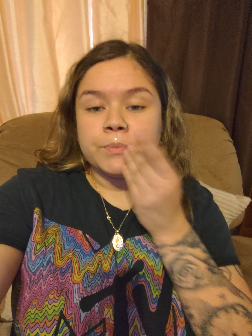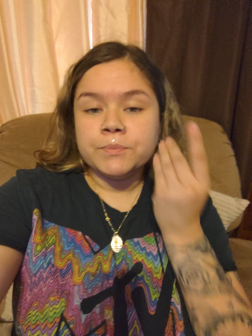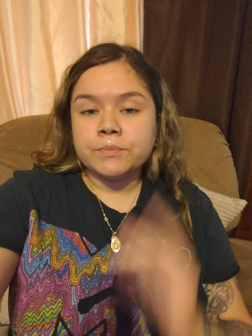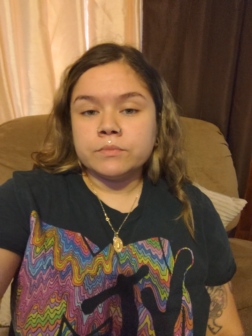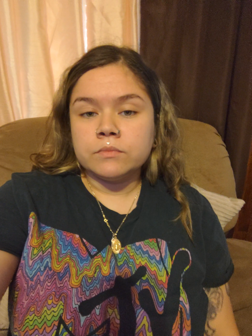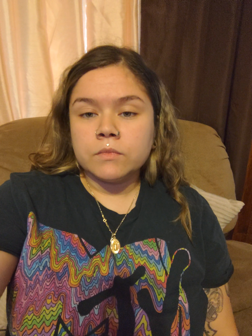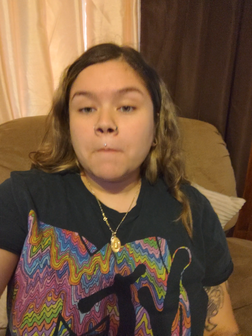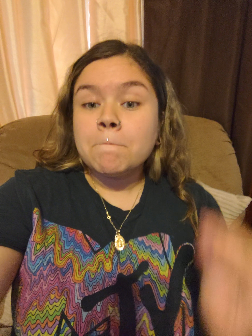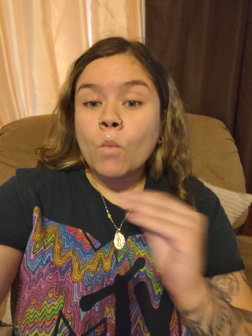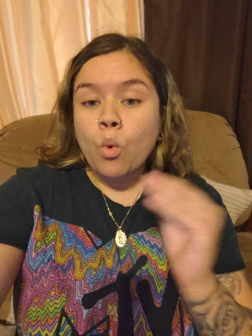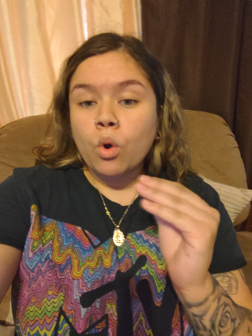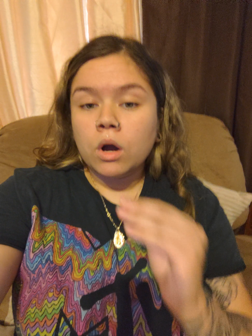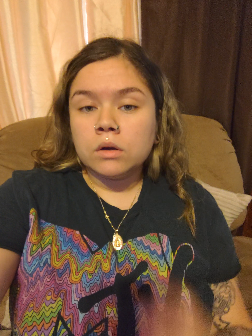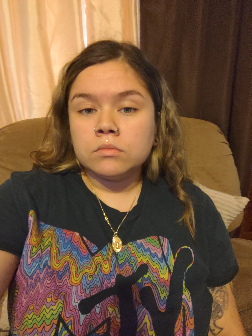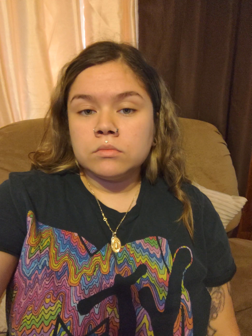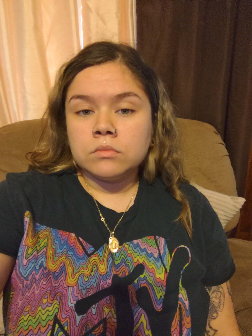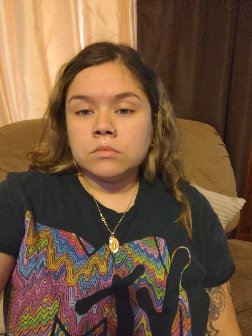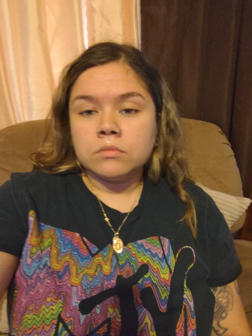more